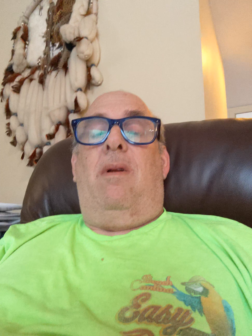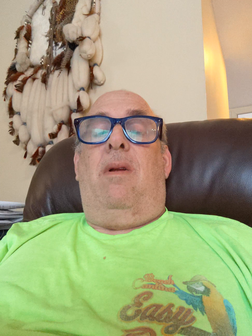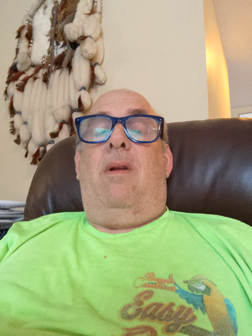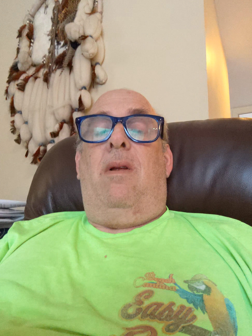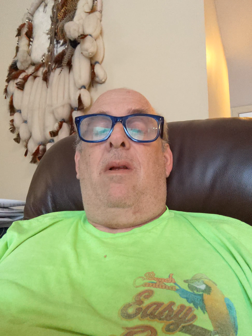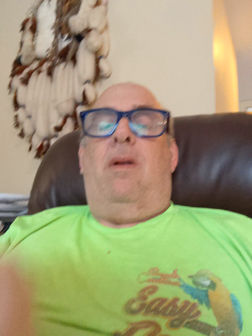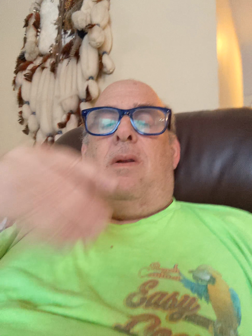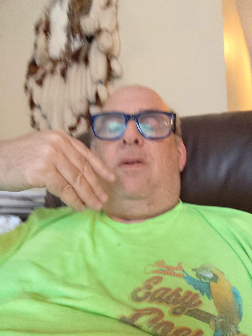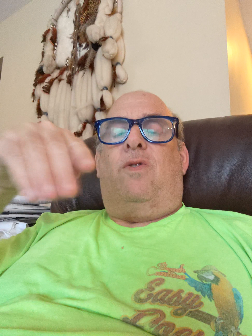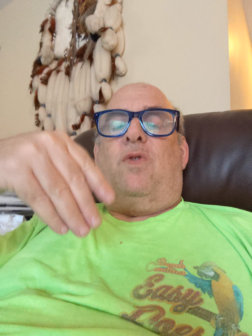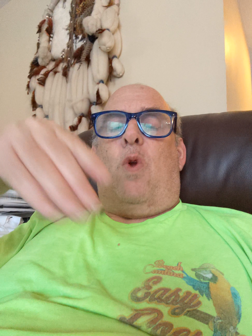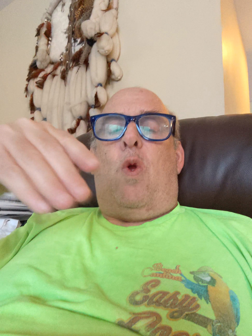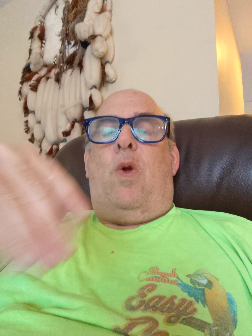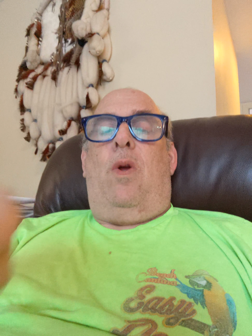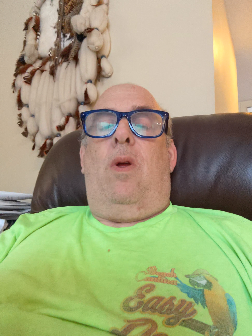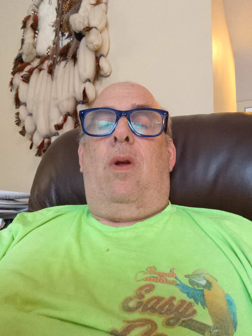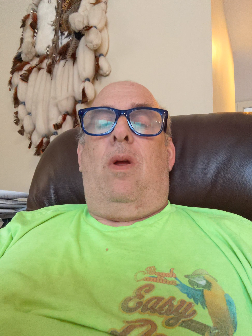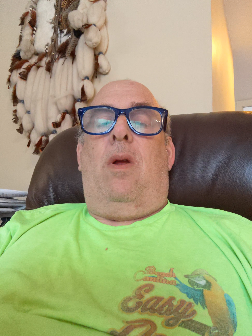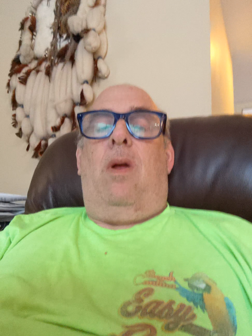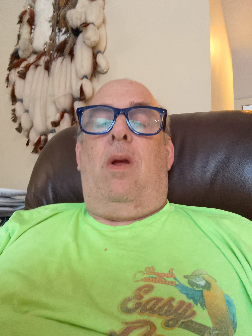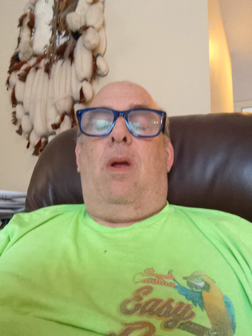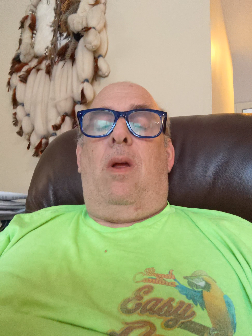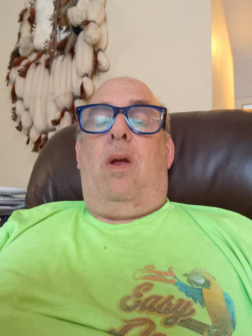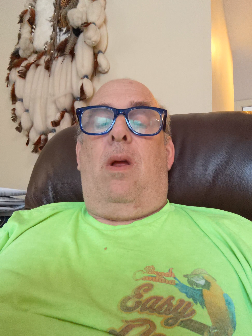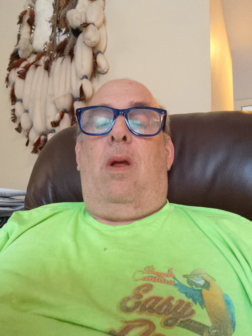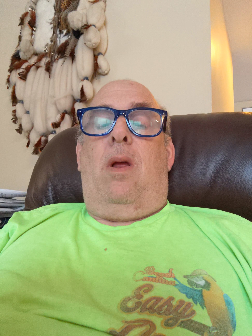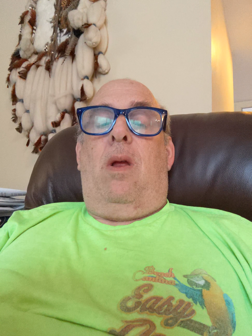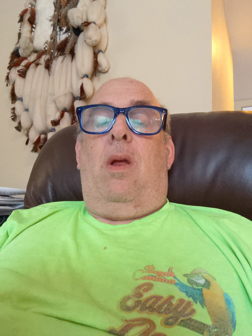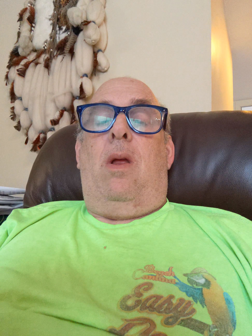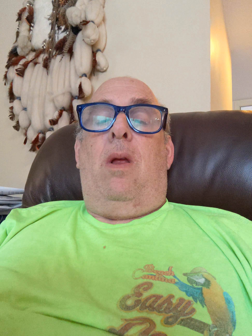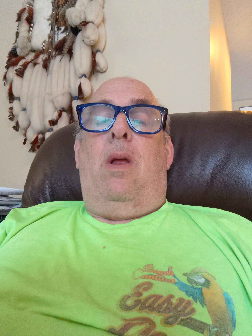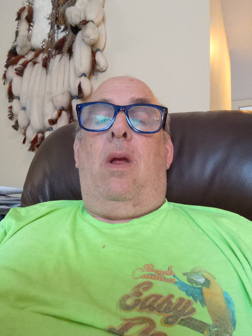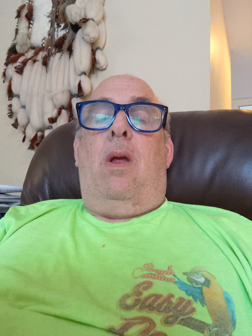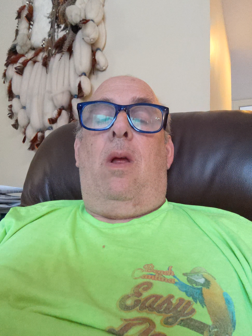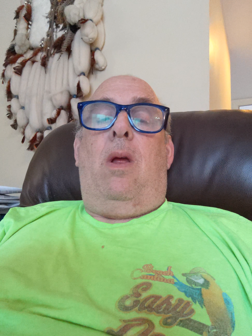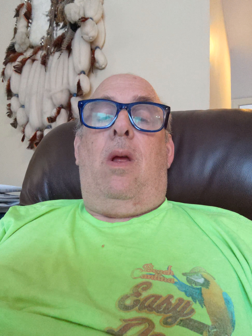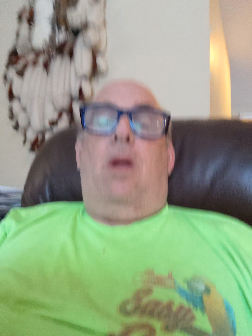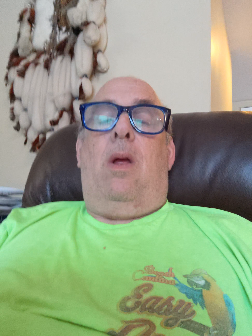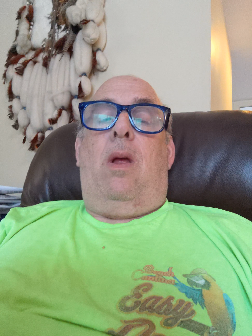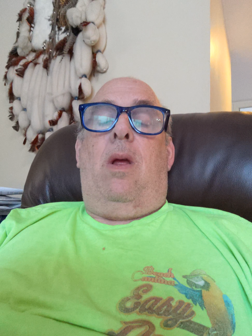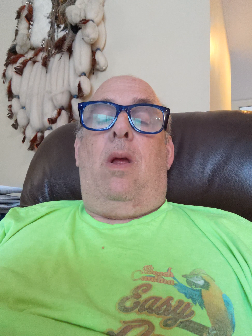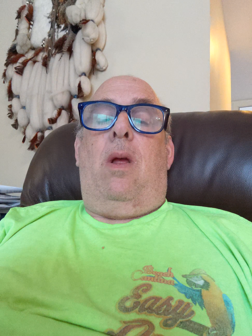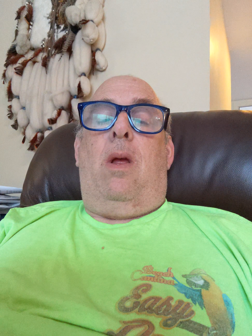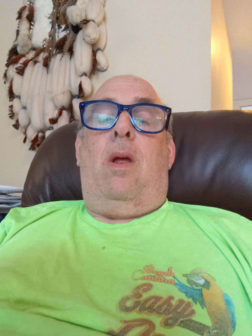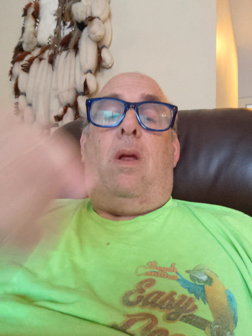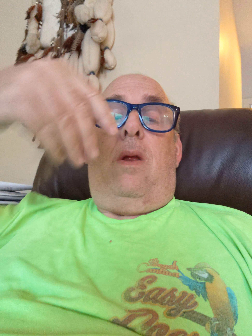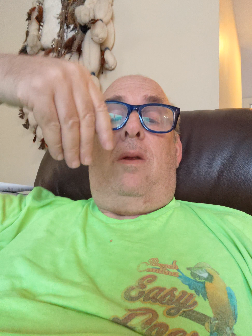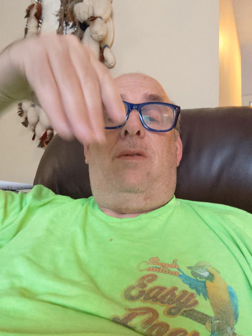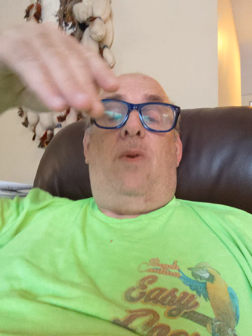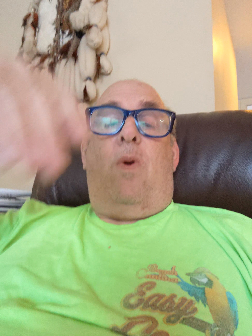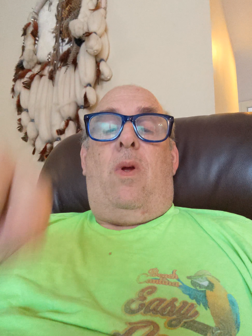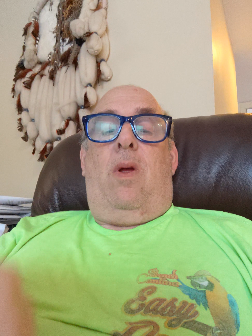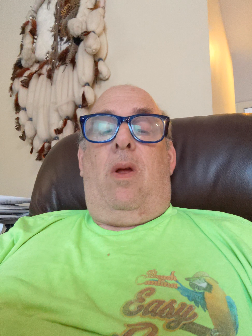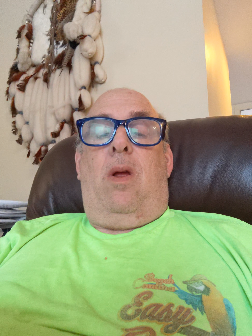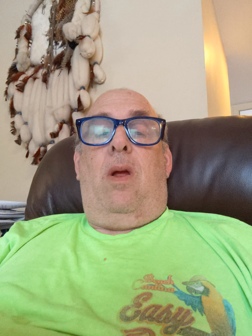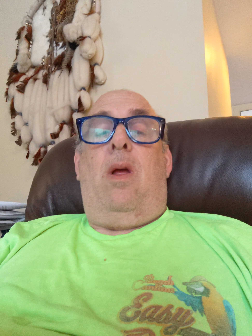store